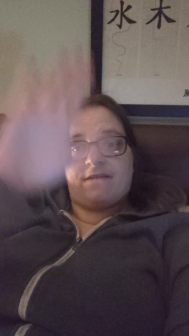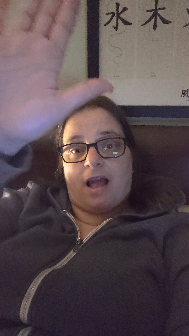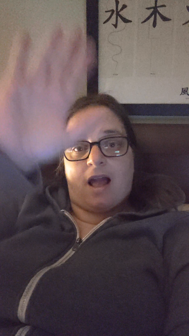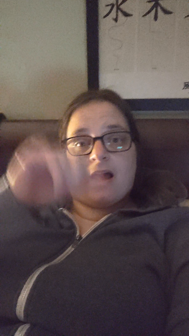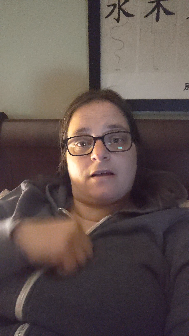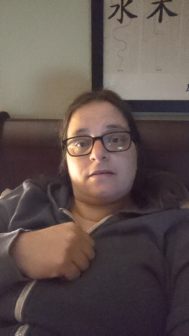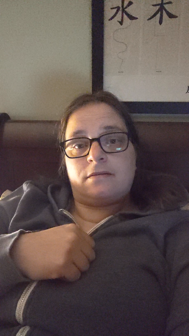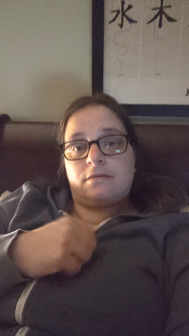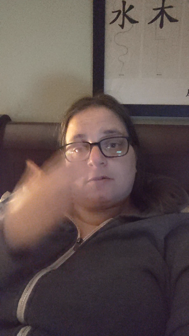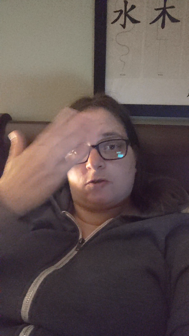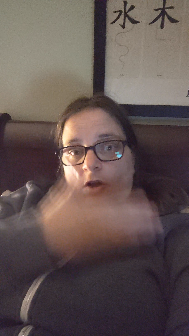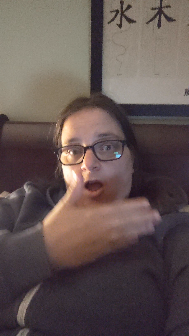dark